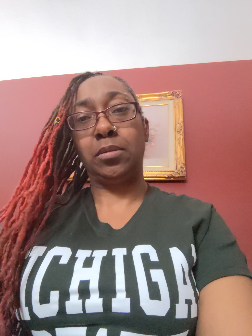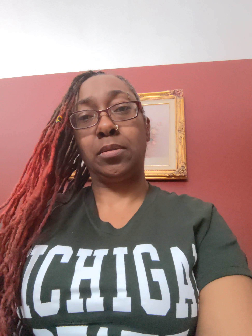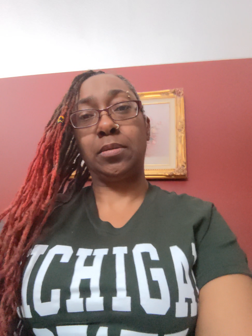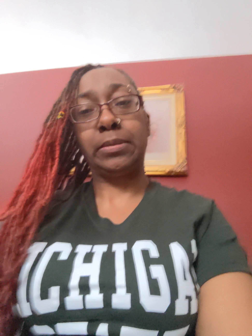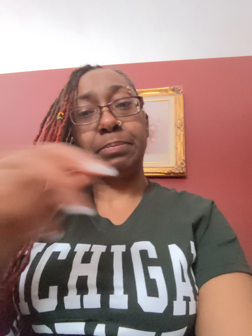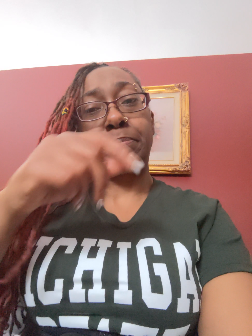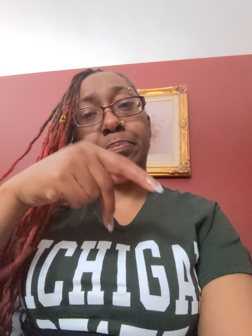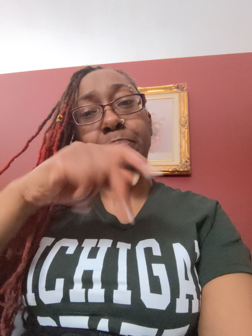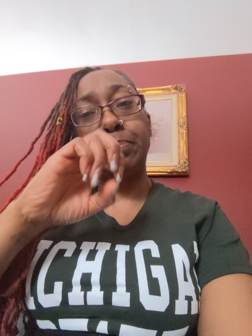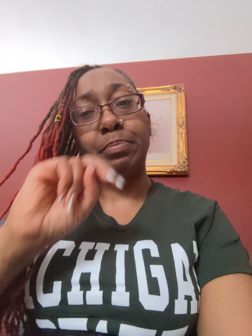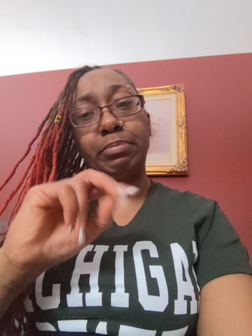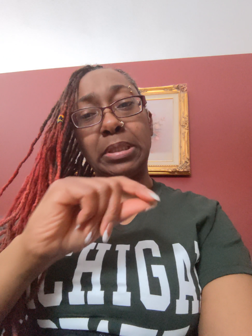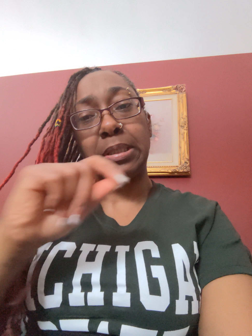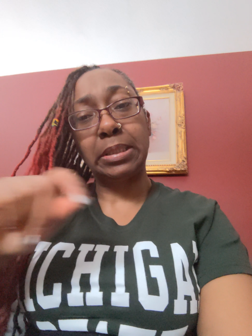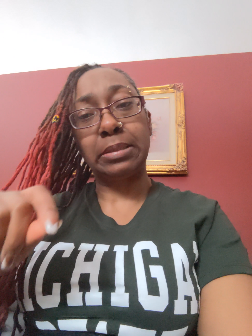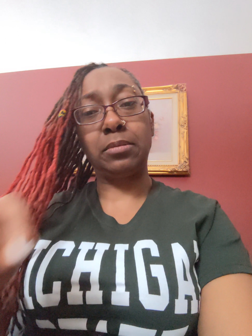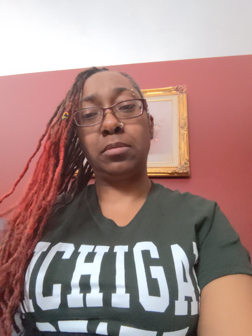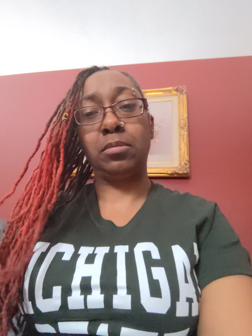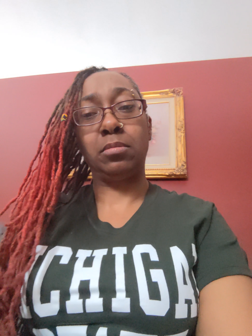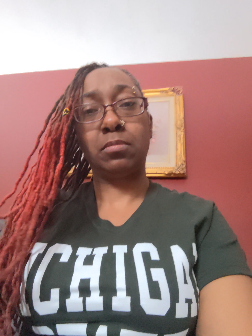pen